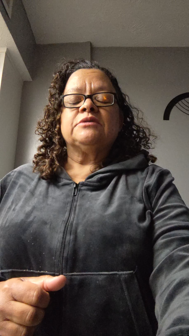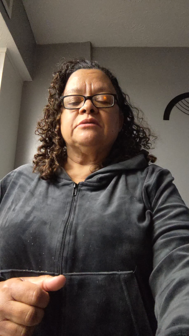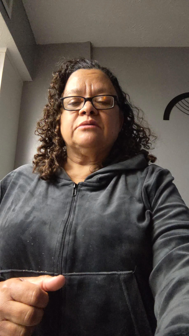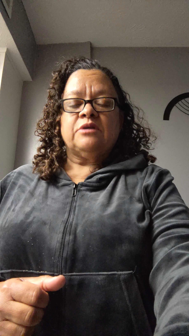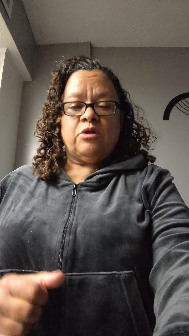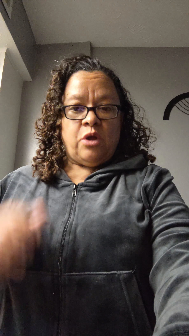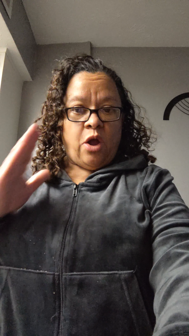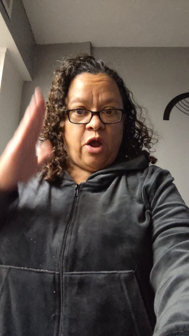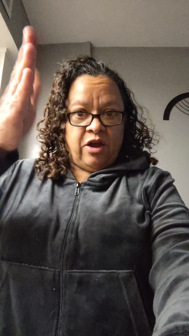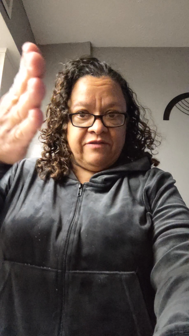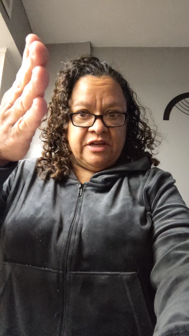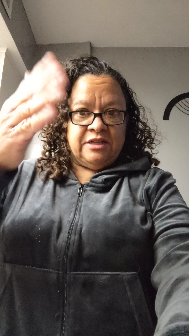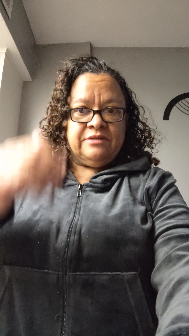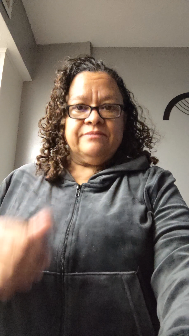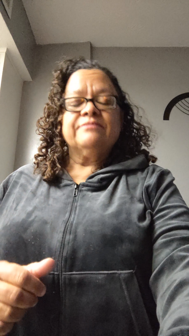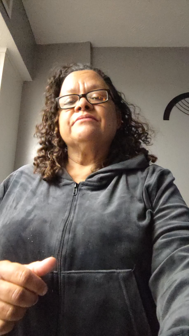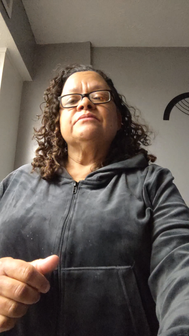over